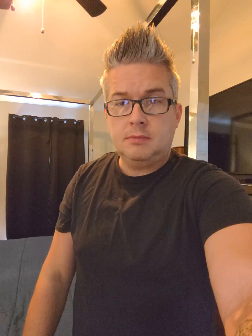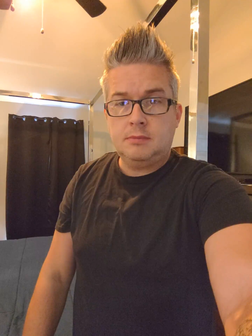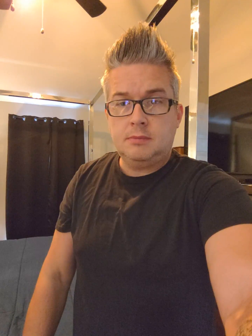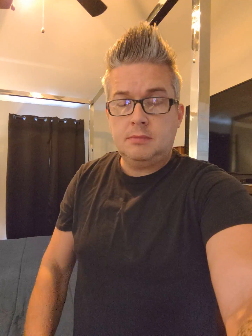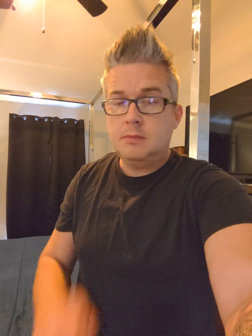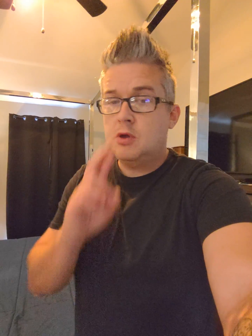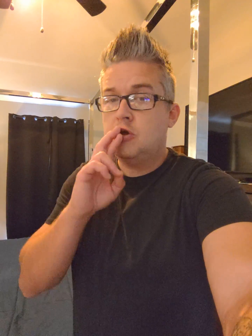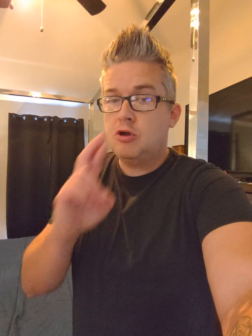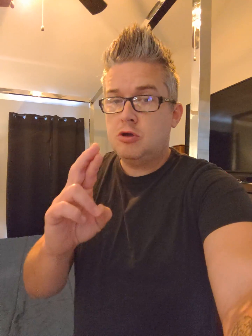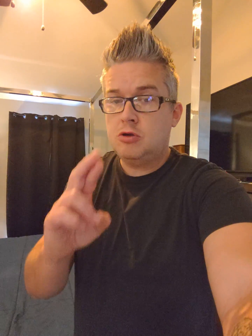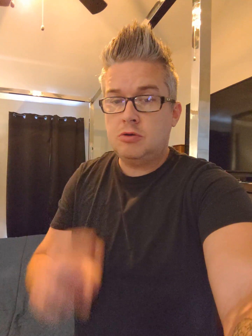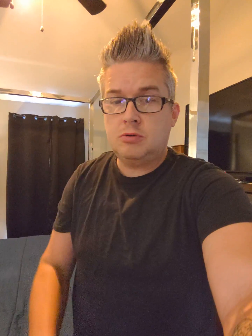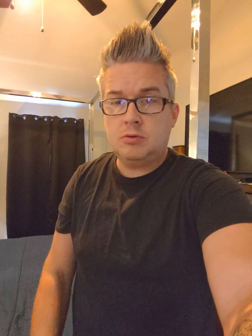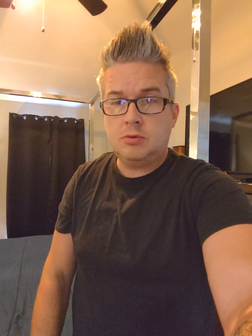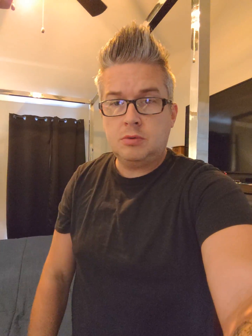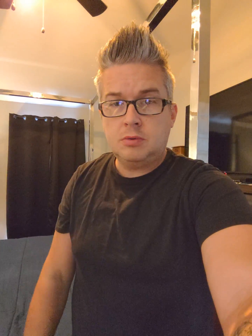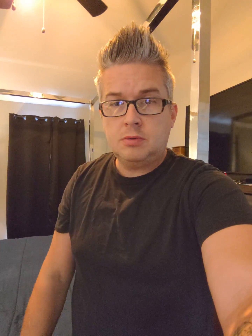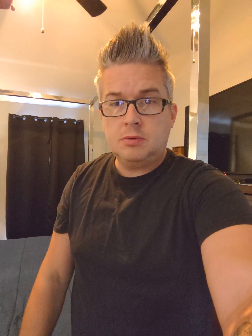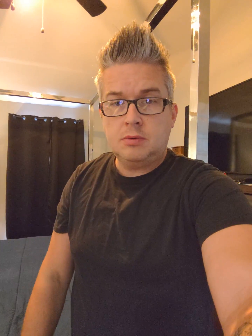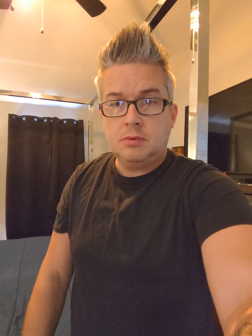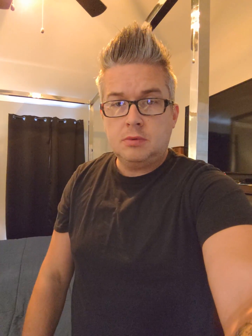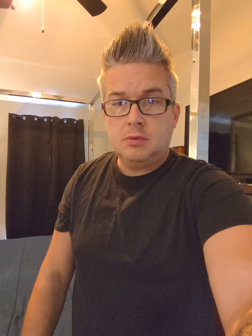are